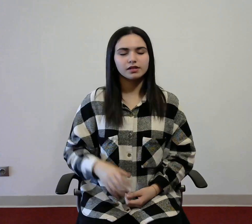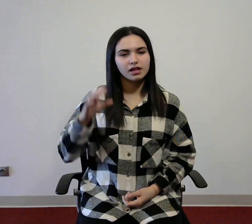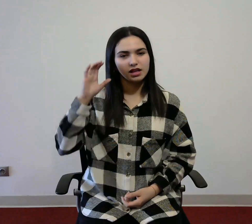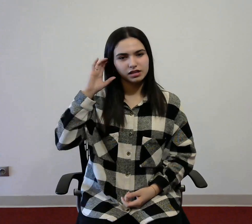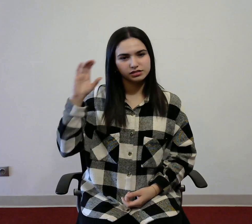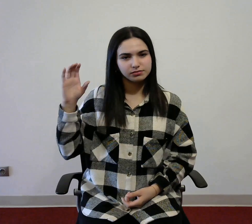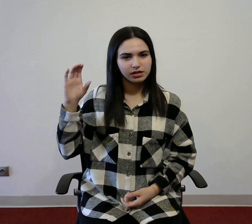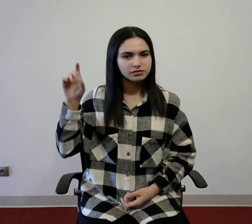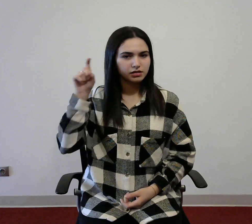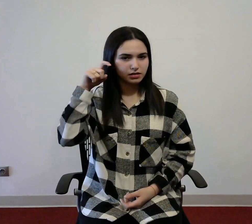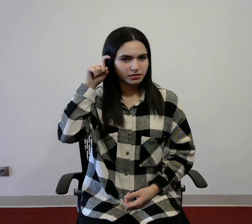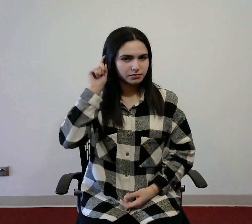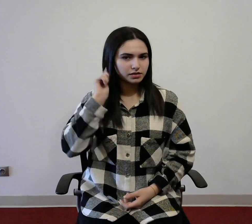eşitmə aparatı